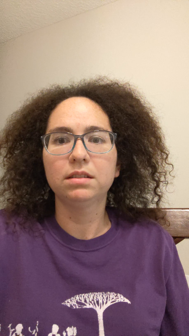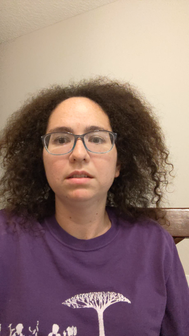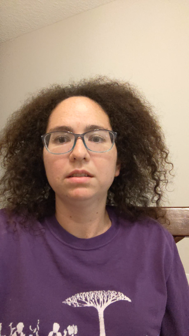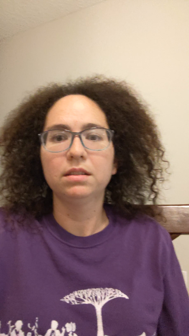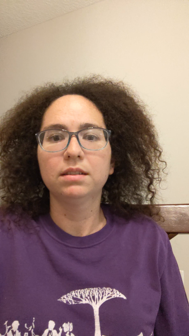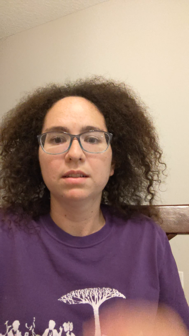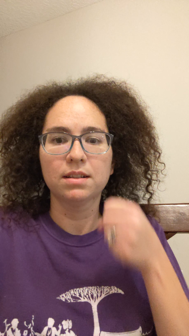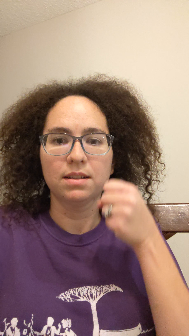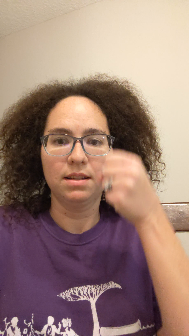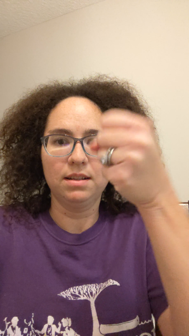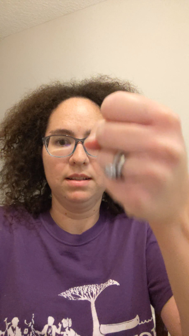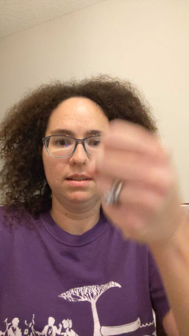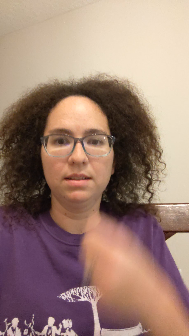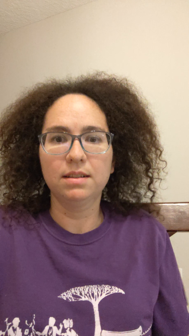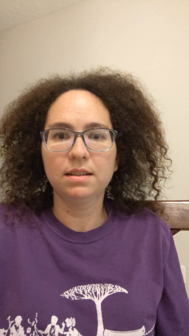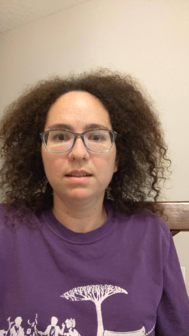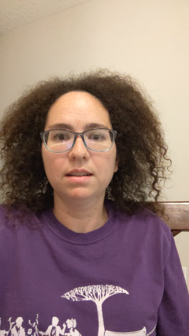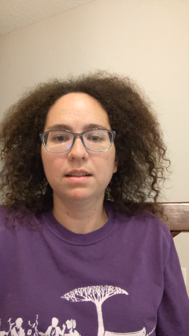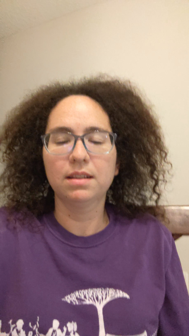drive